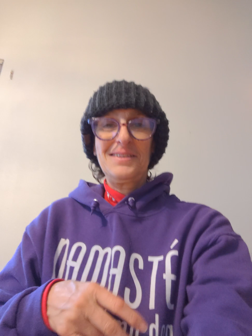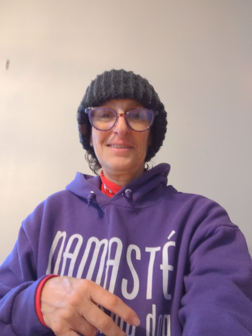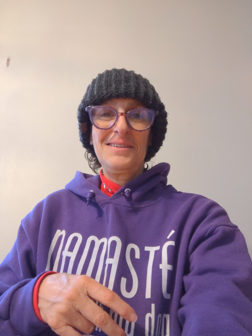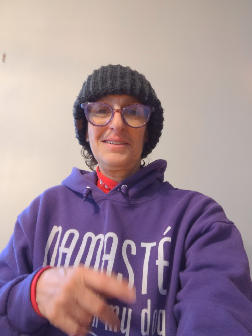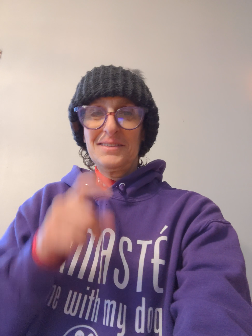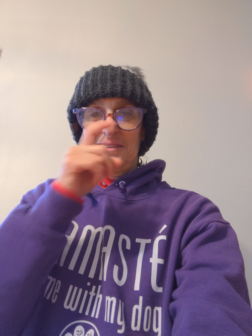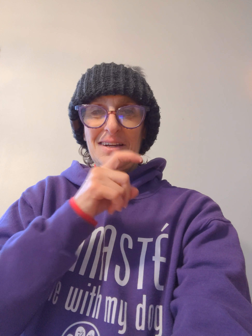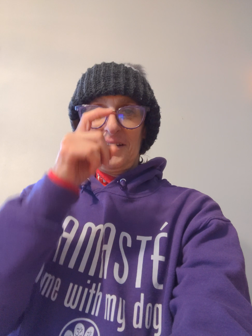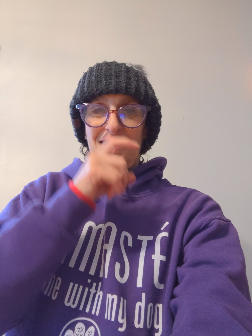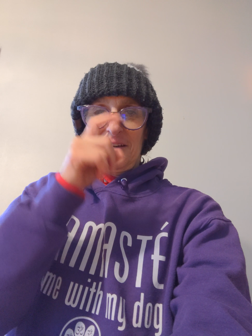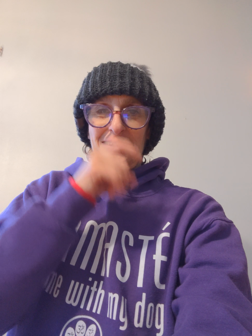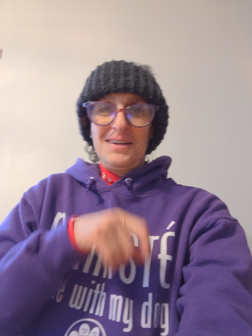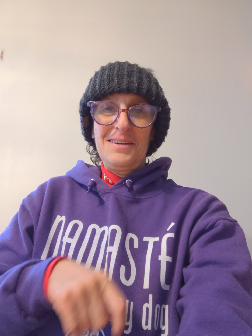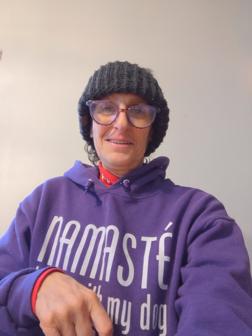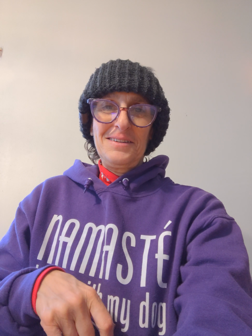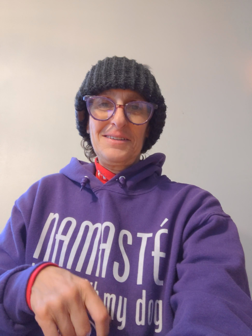doll